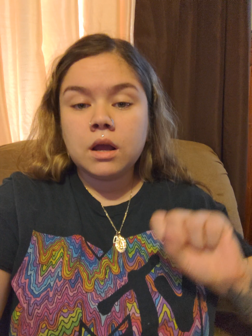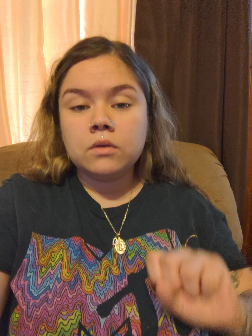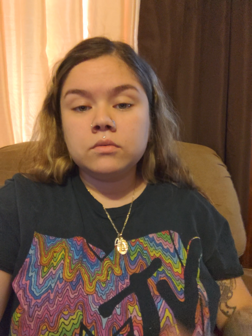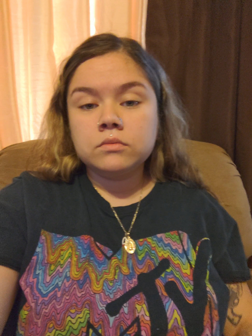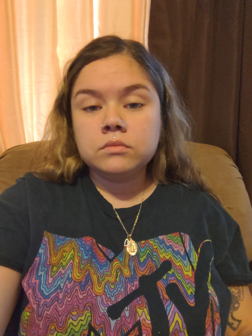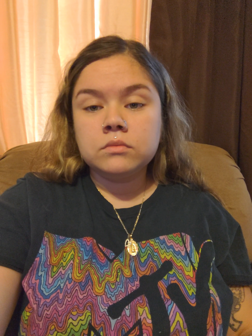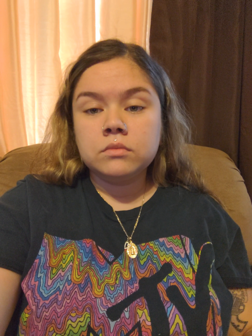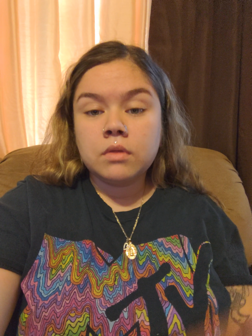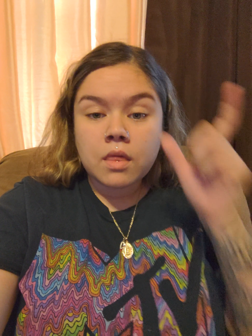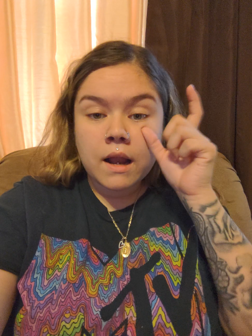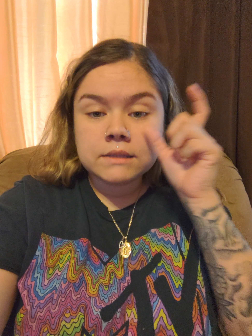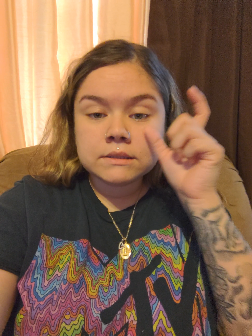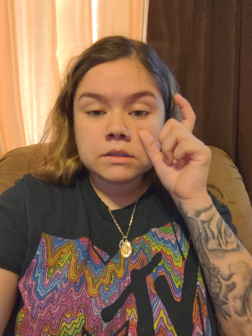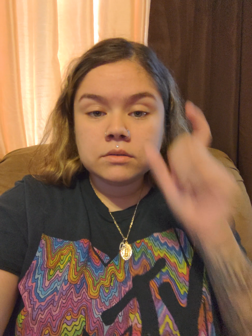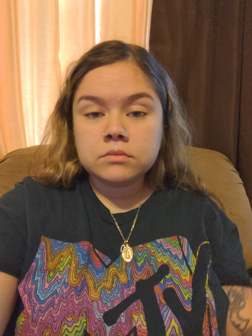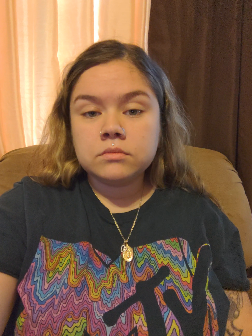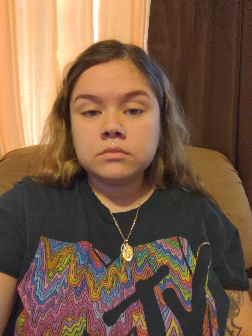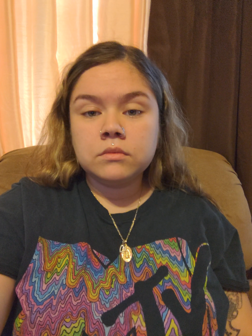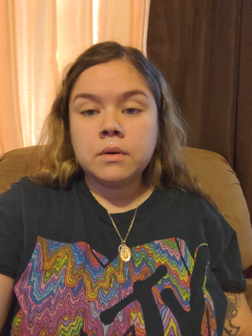glasses